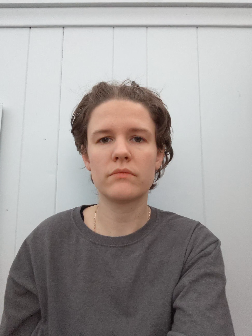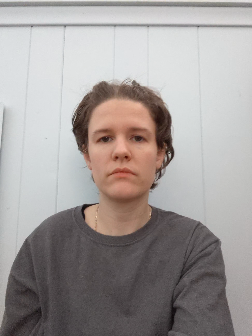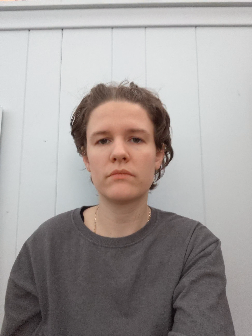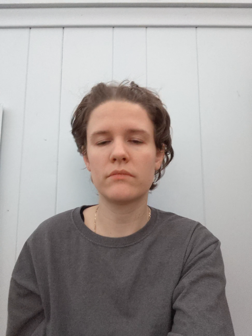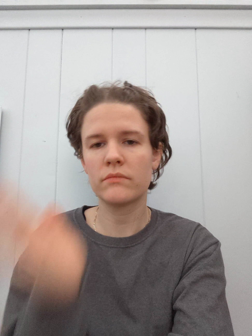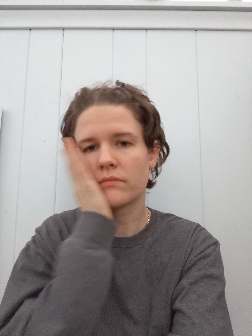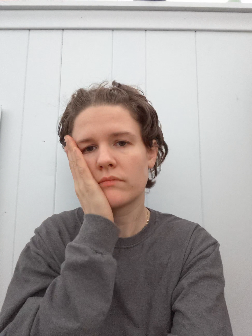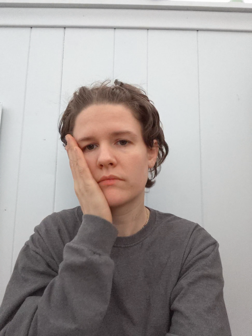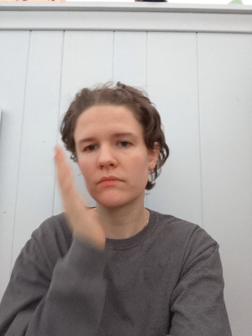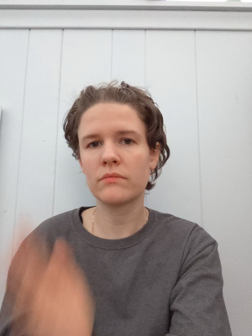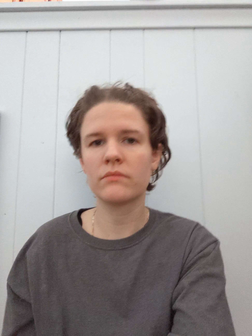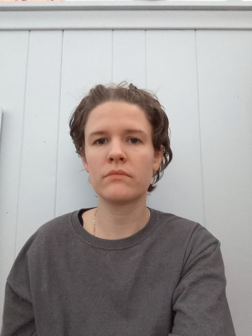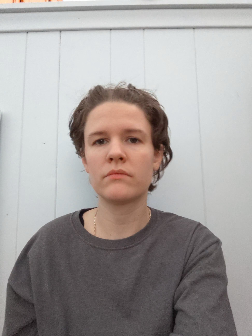bed